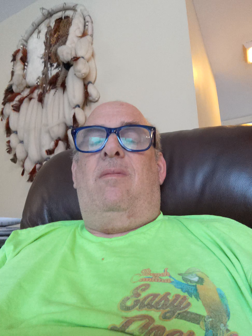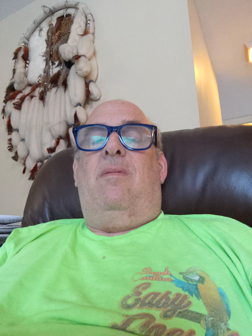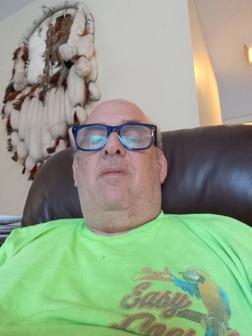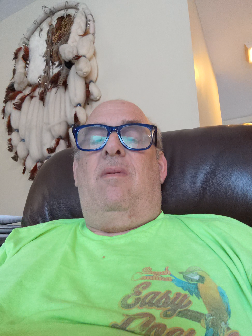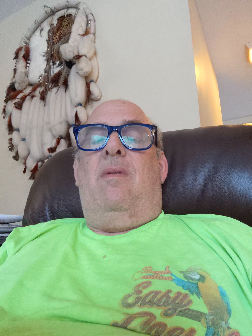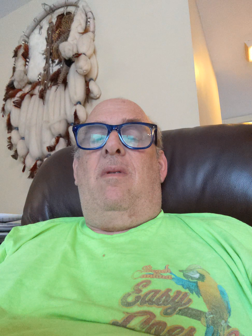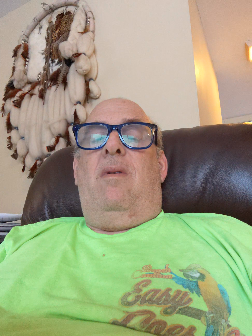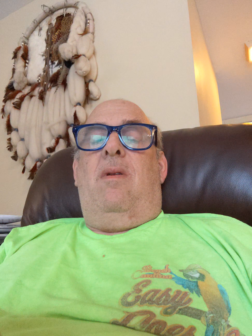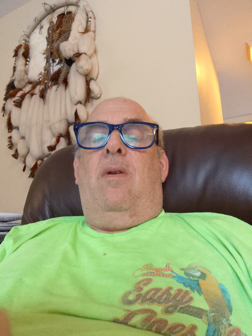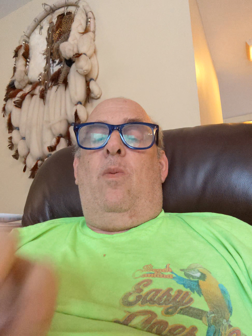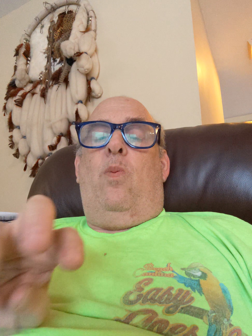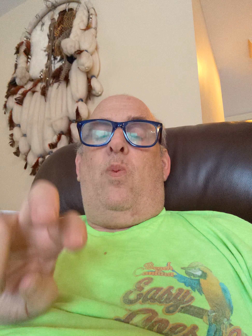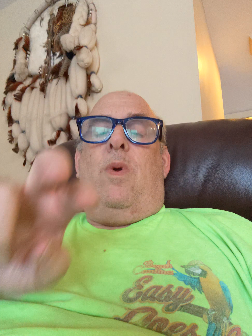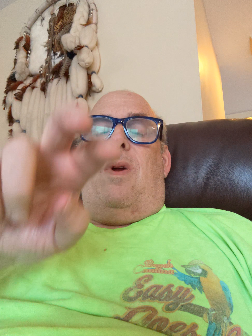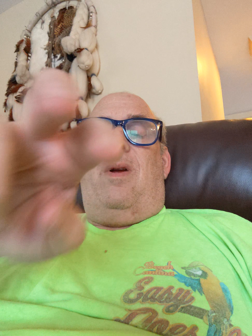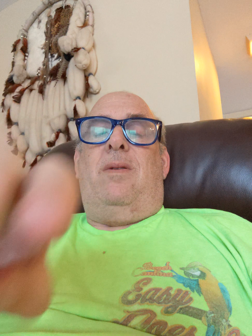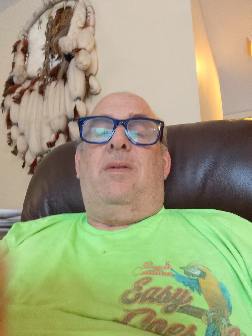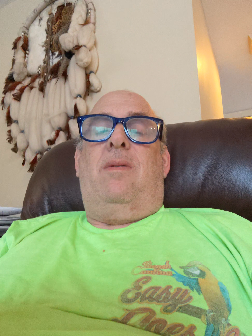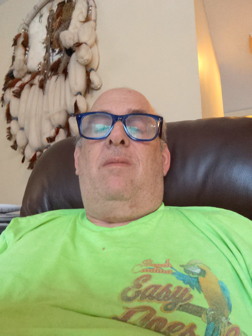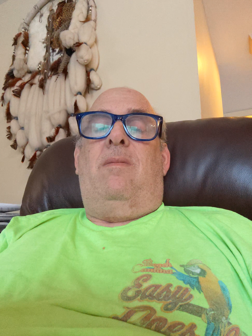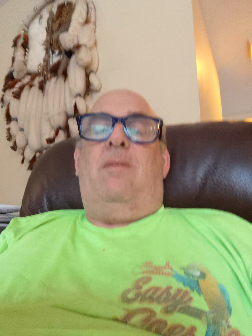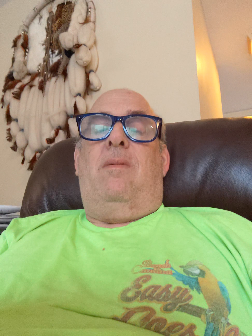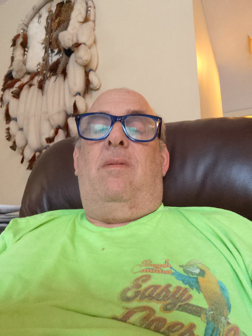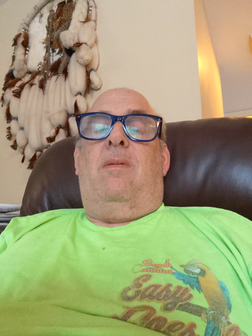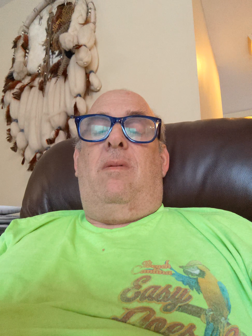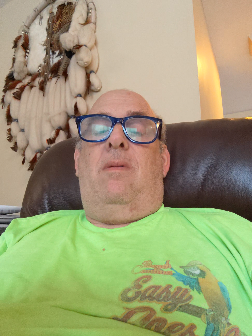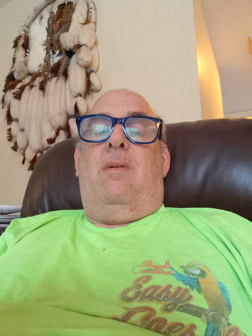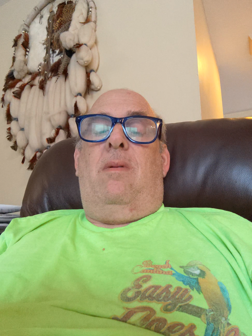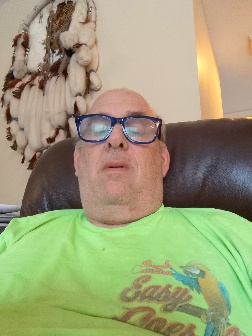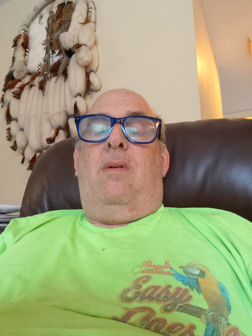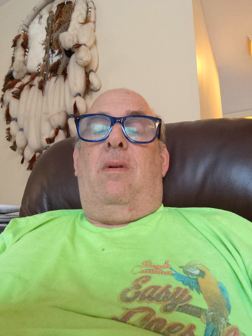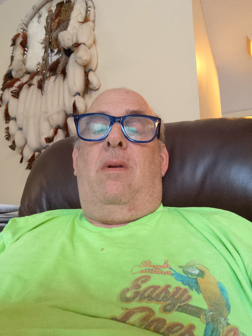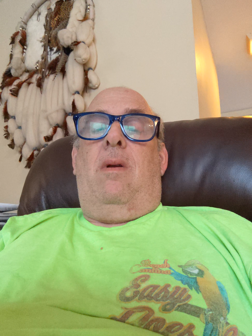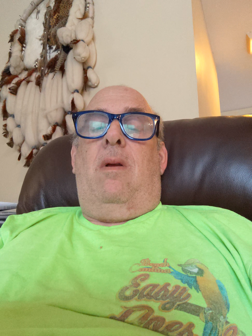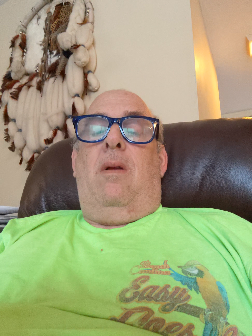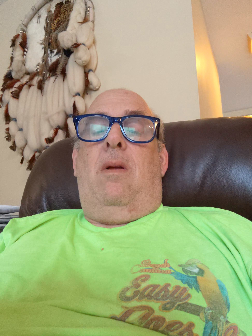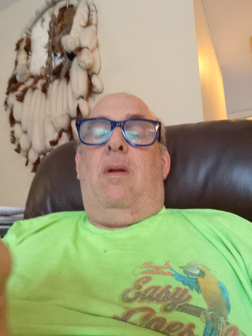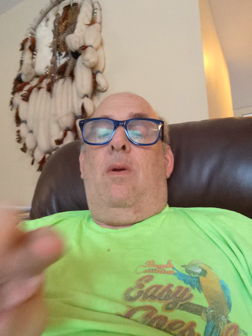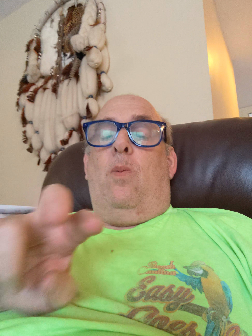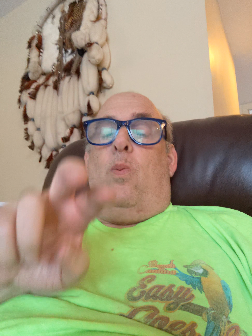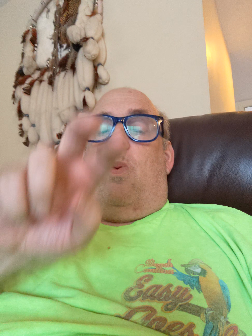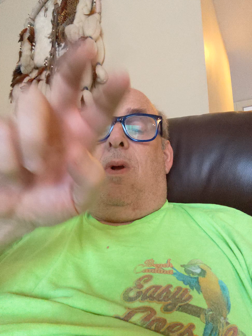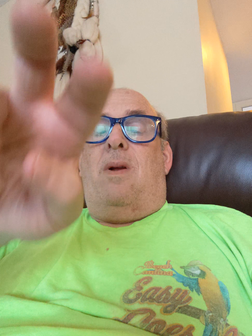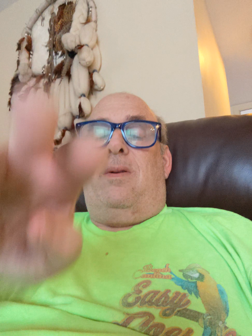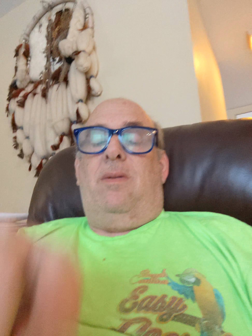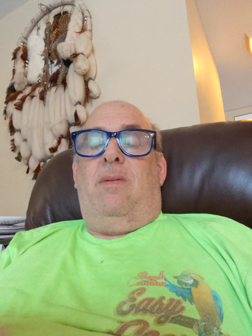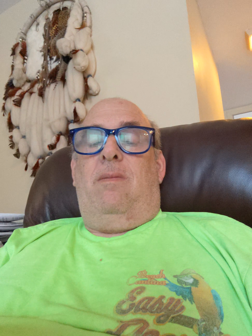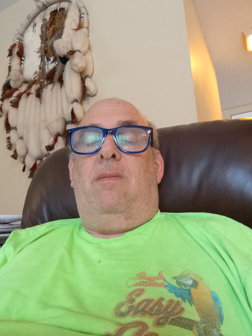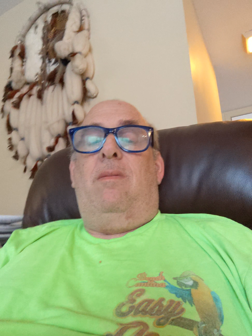ride